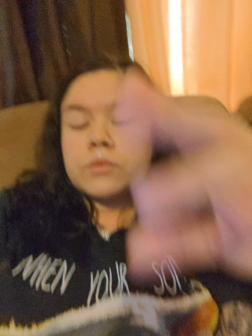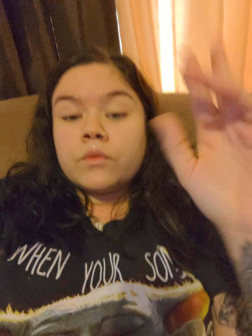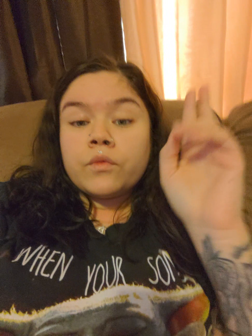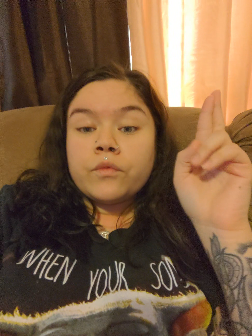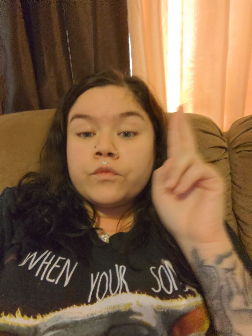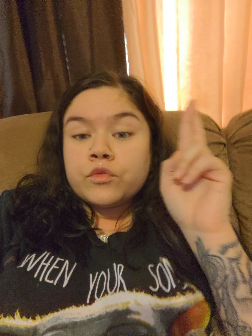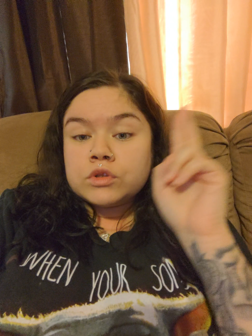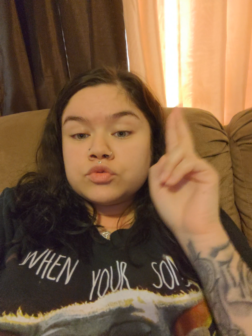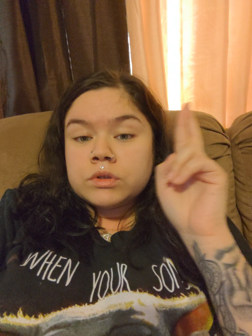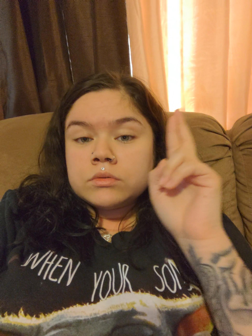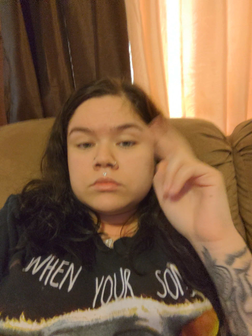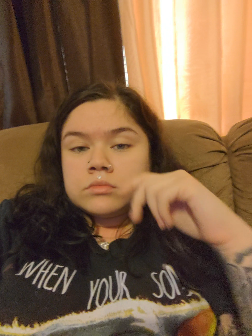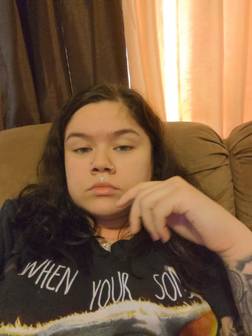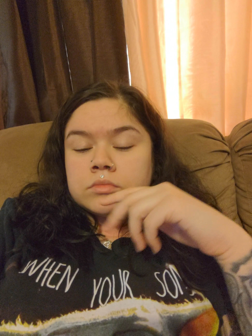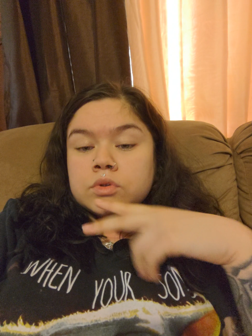refrigerator